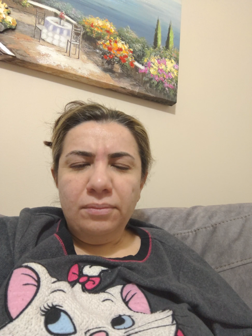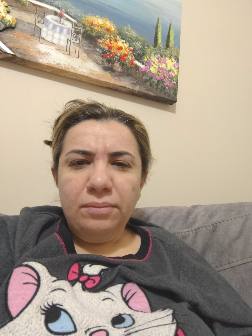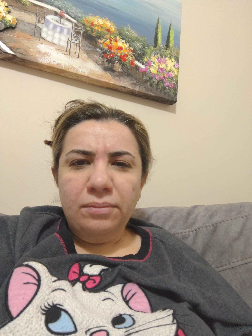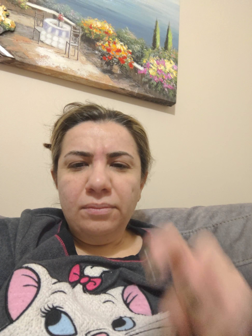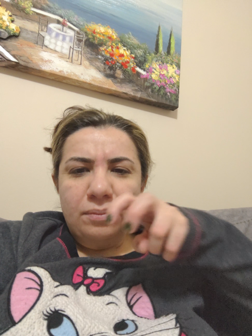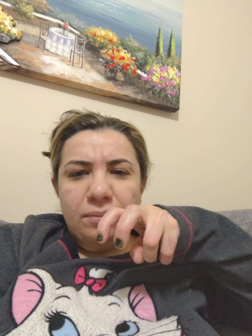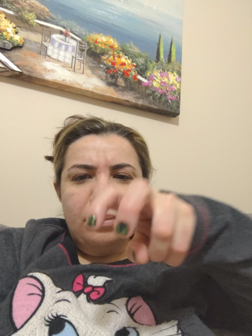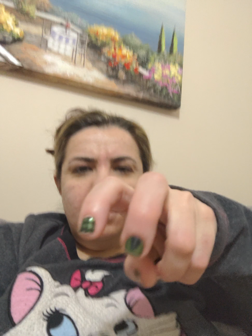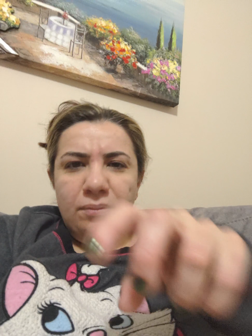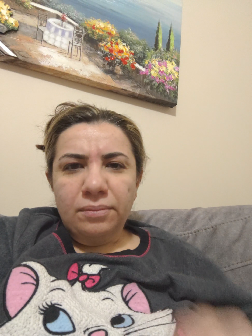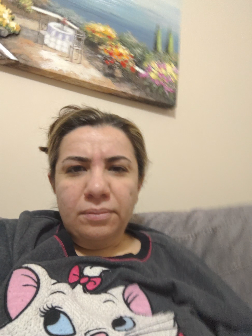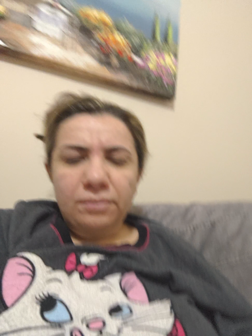ride